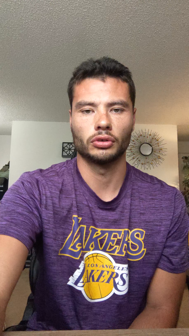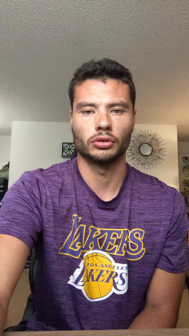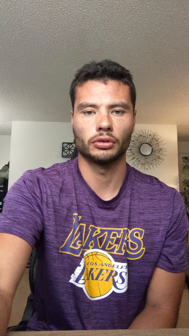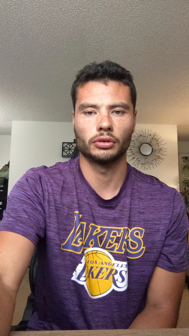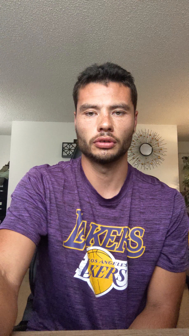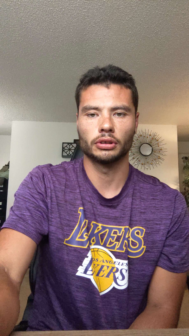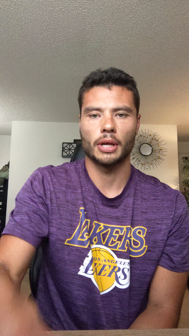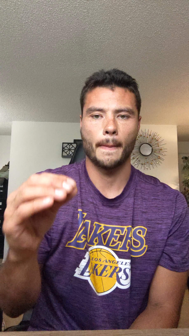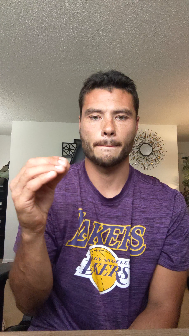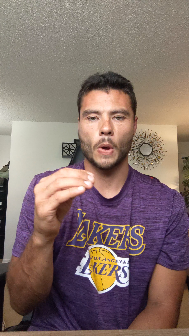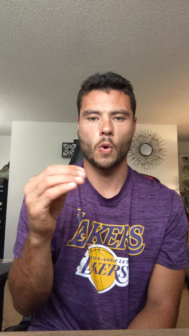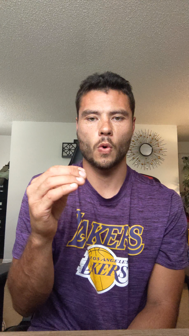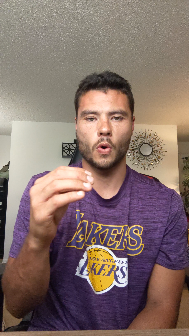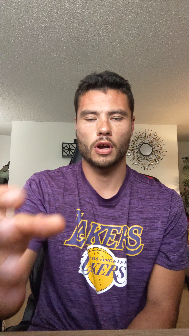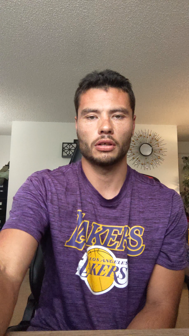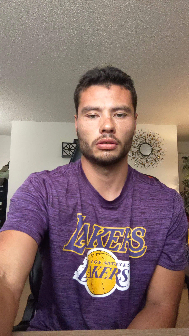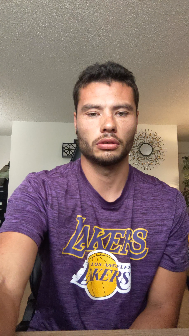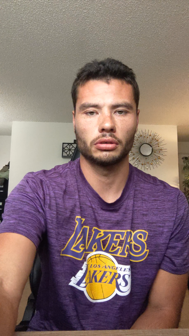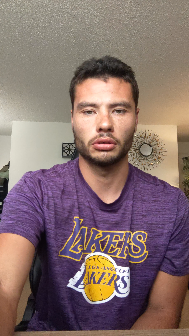more